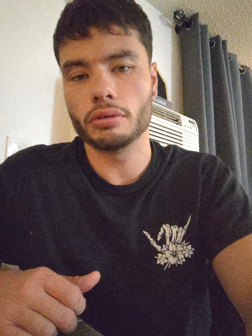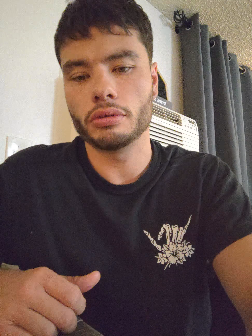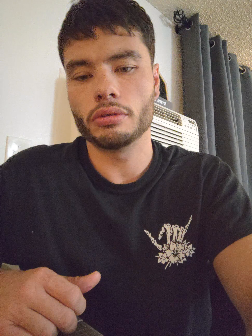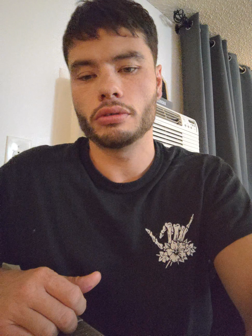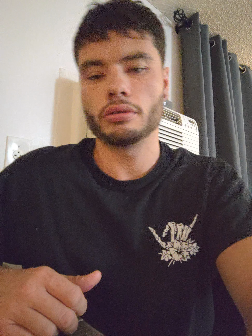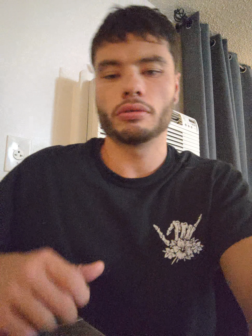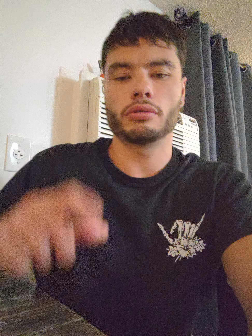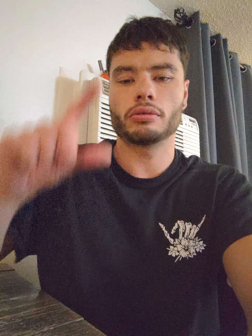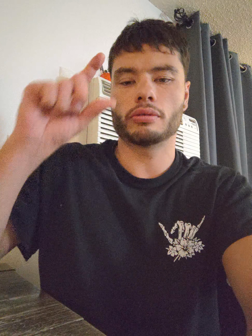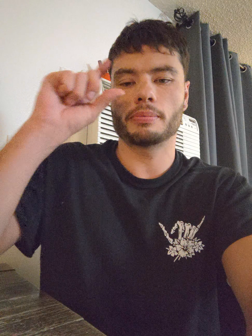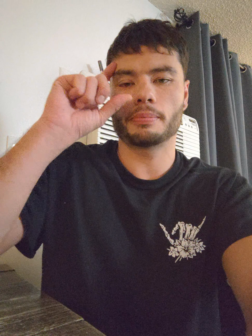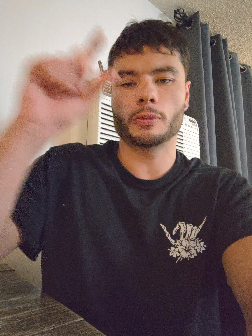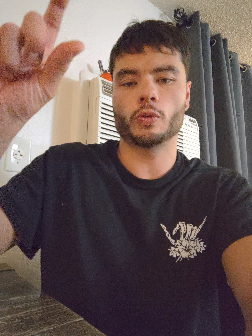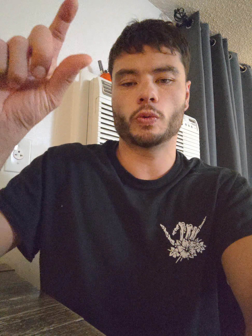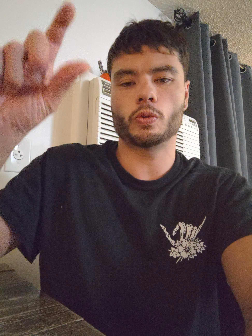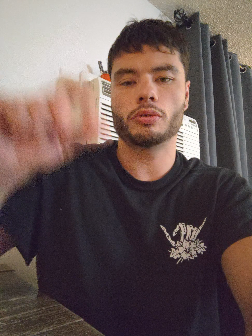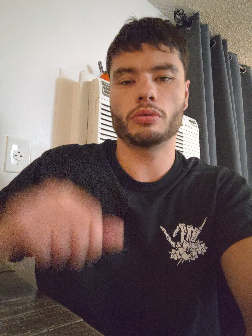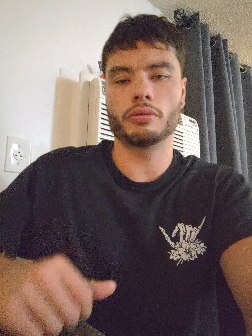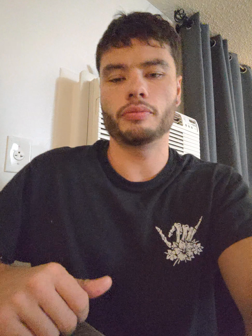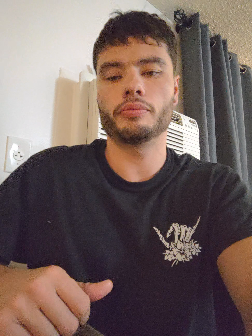moon